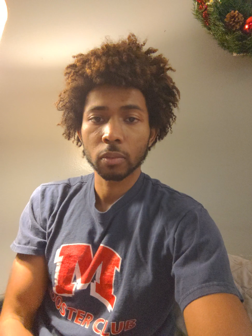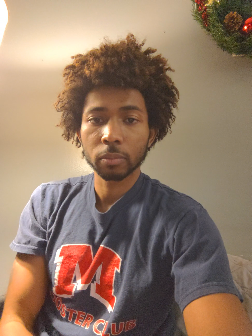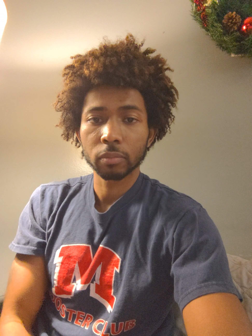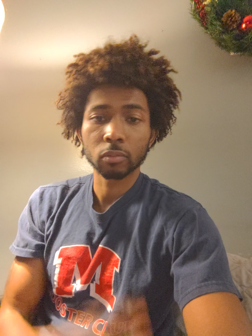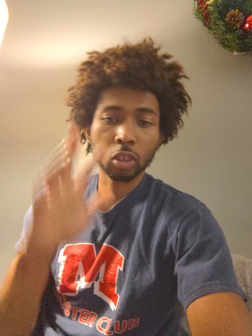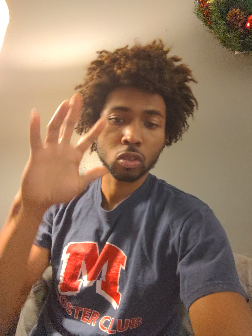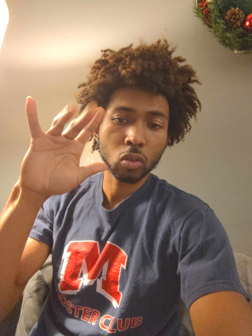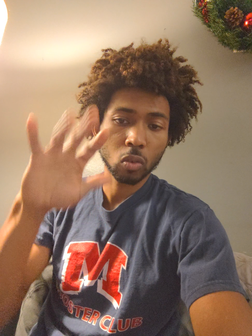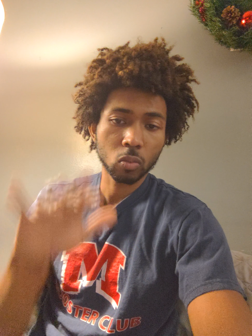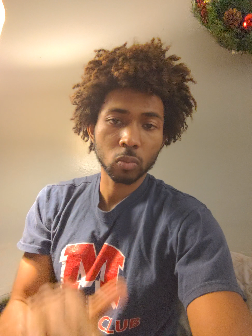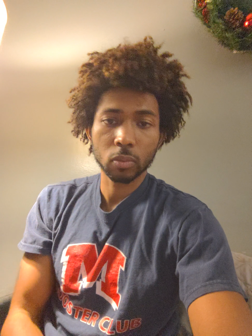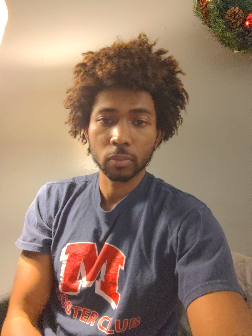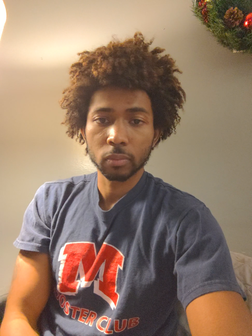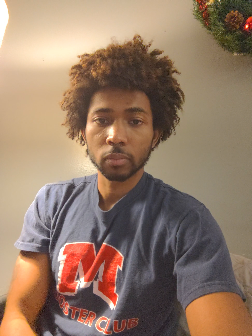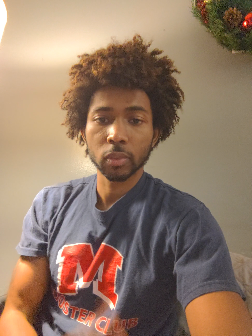snow